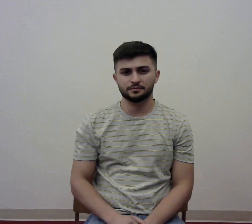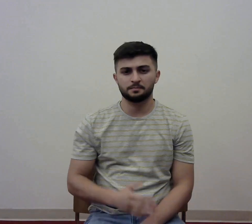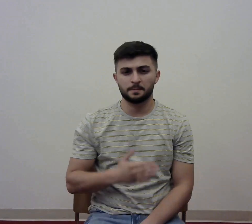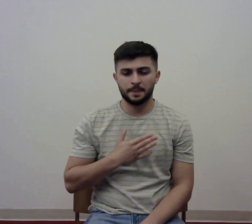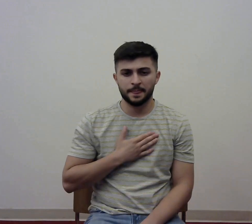mən